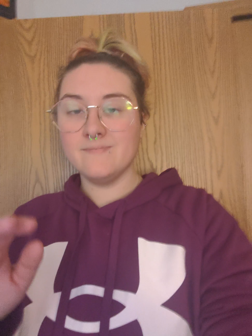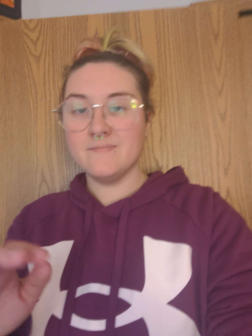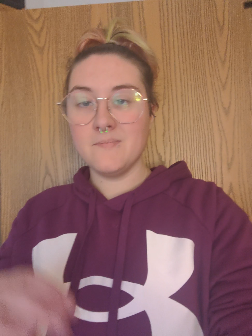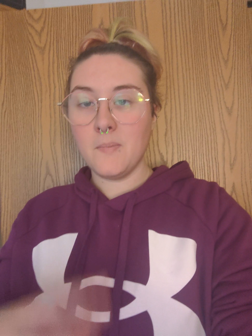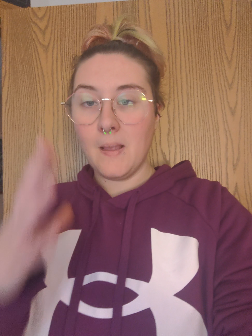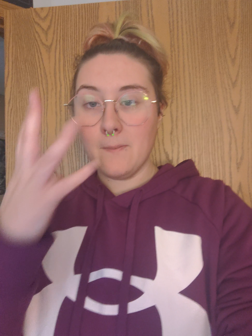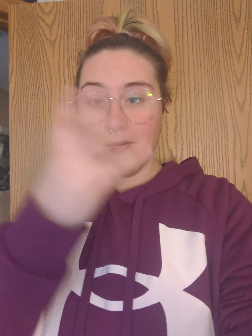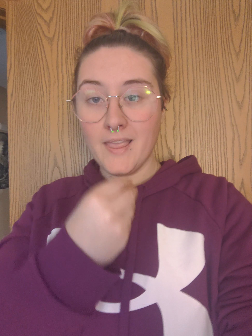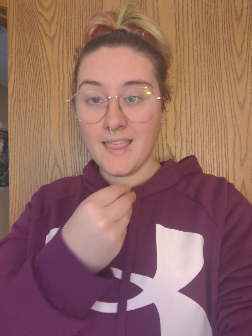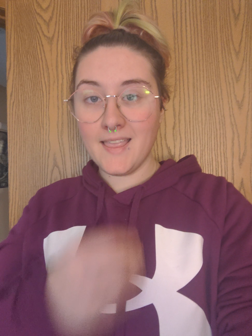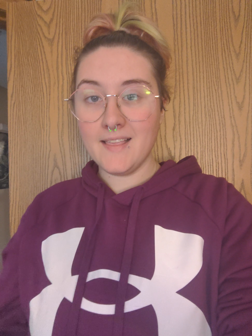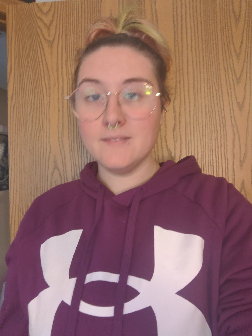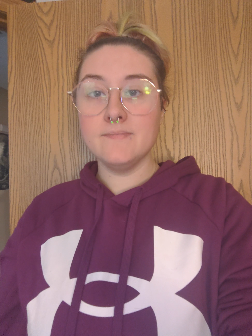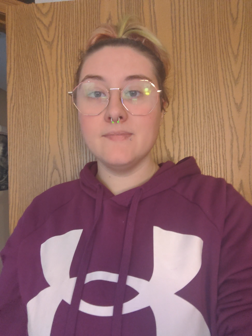pretty